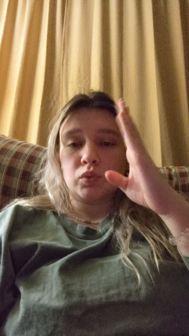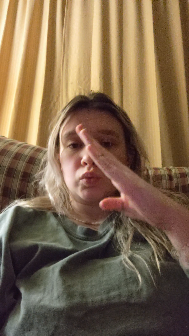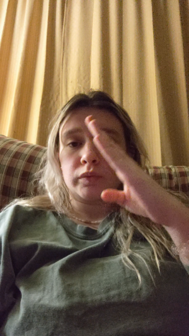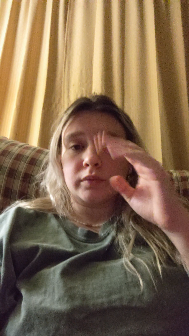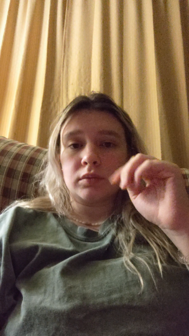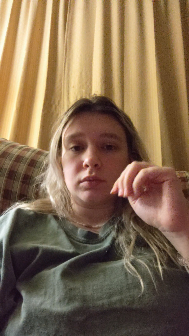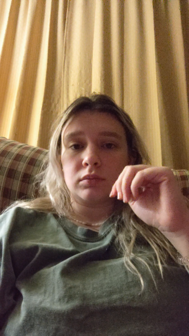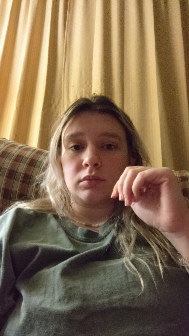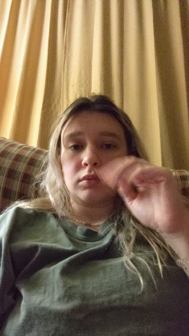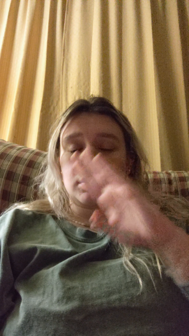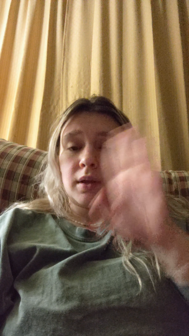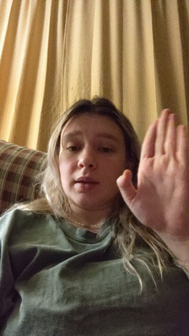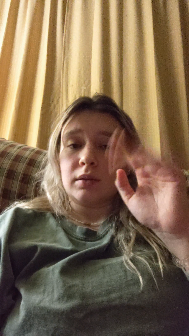hi